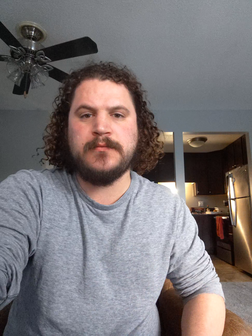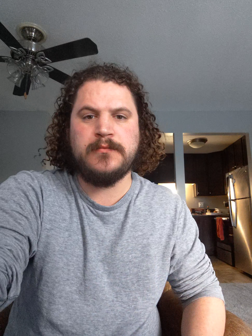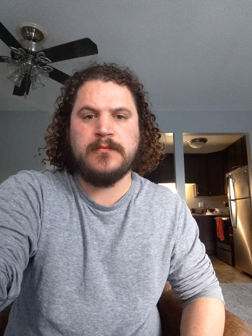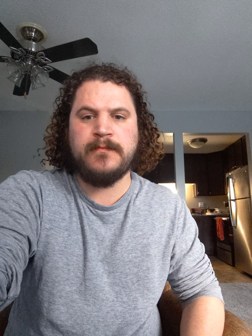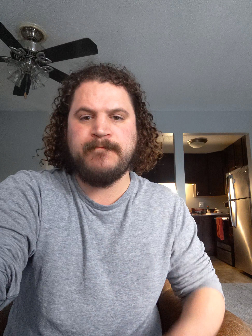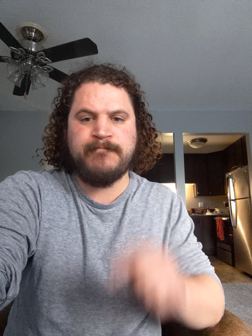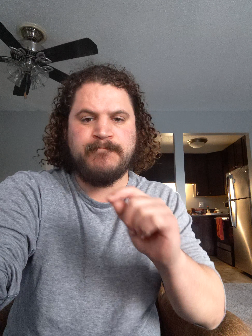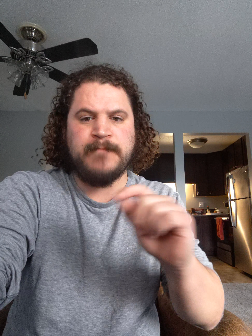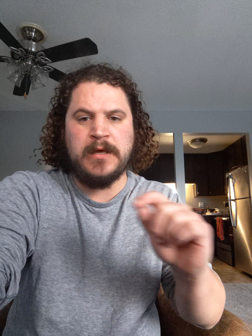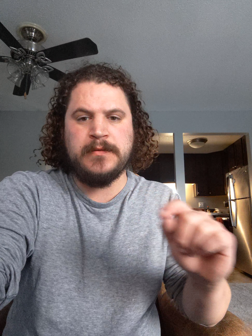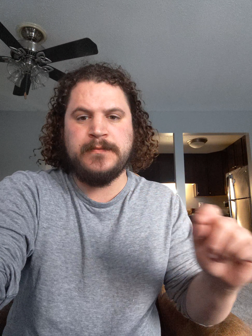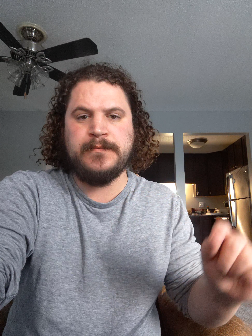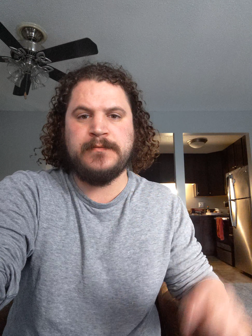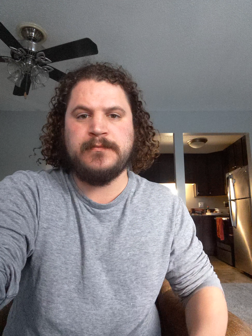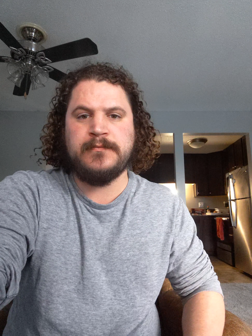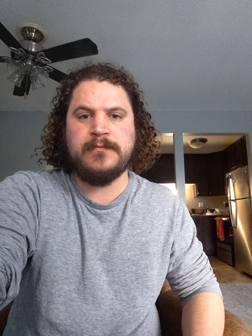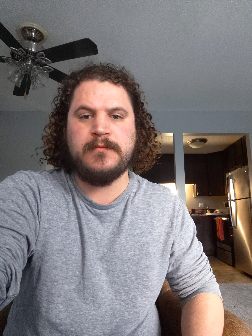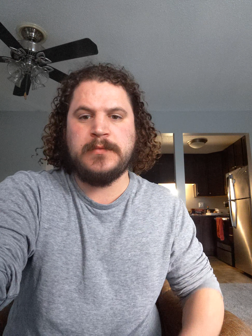pen